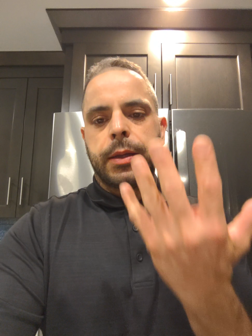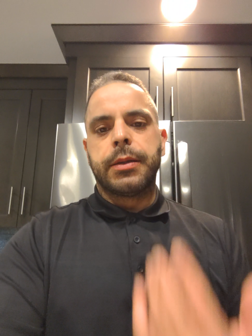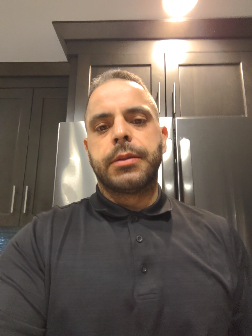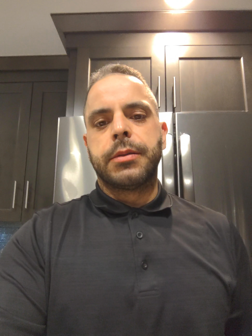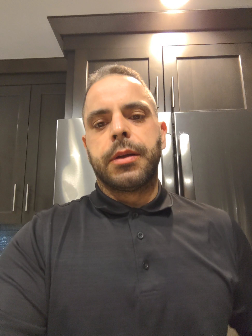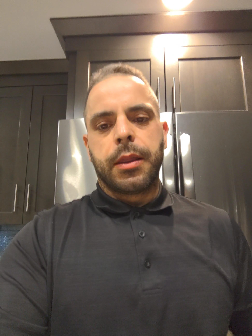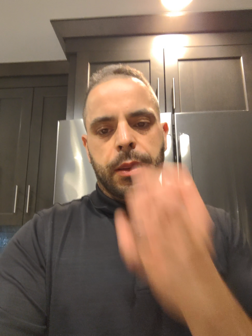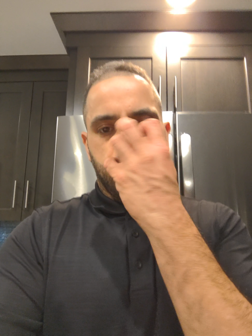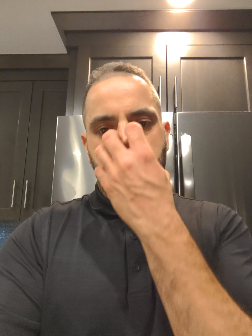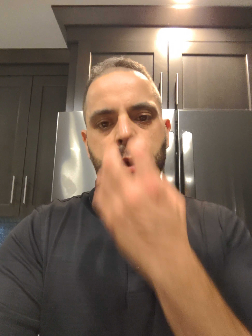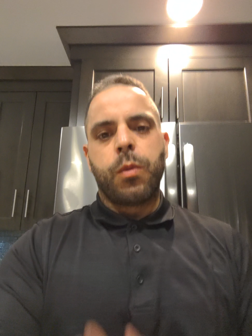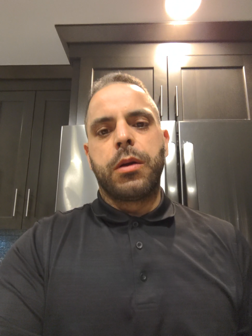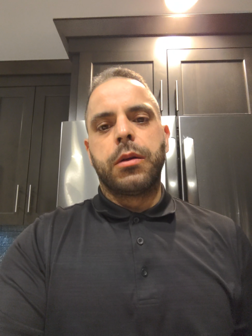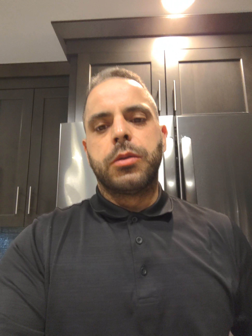clown